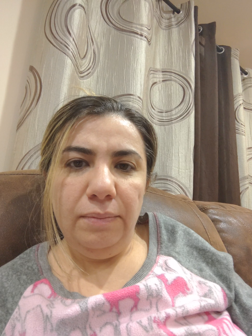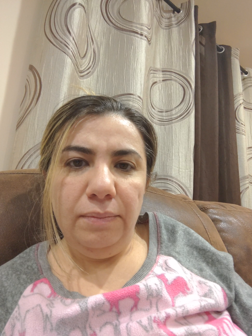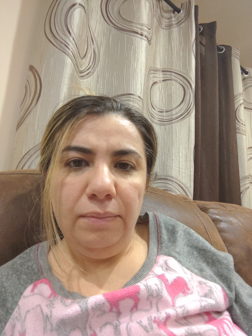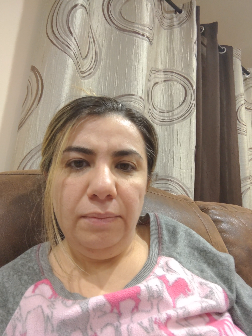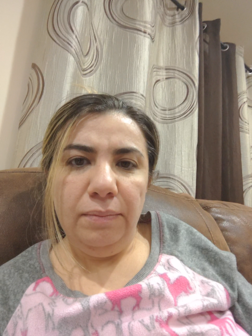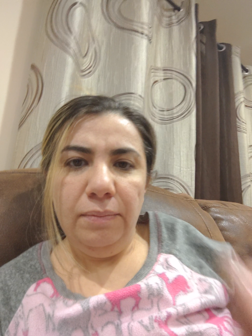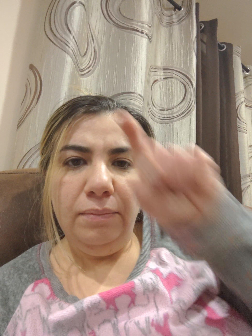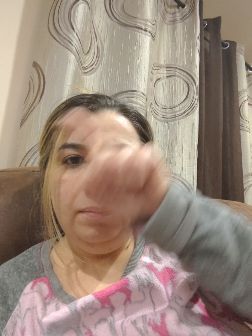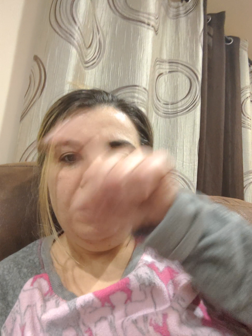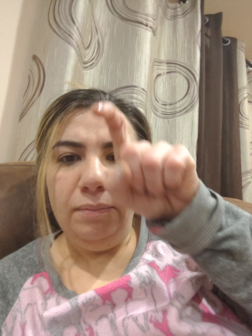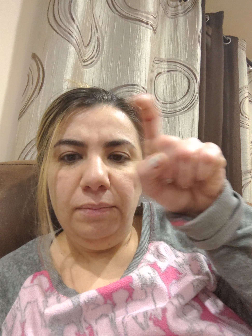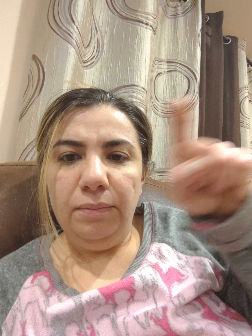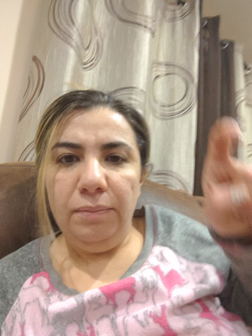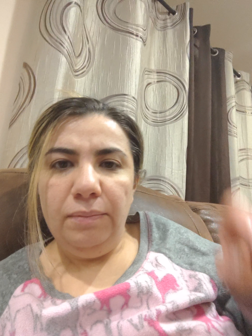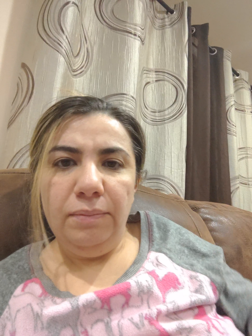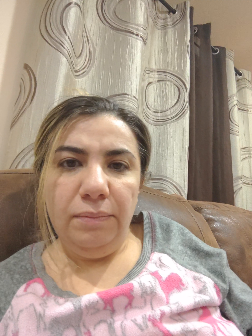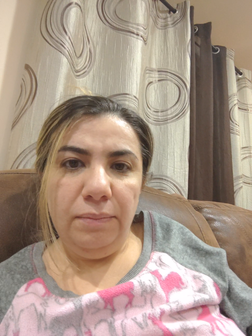closet